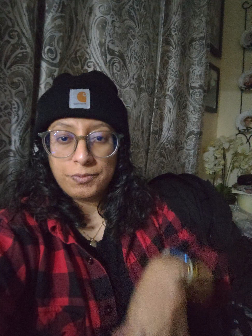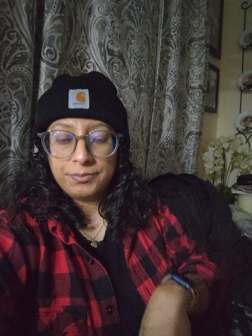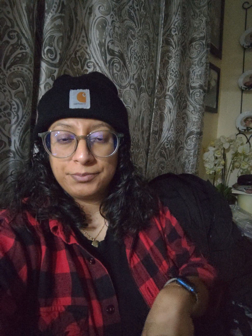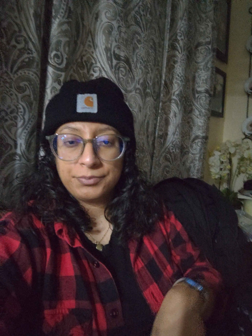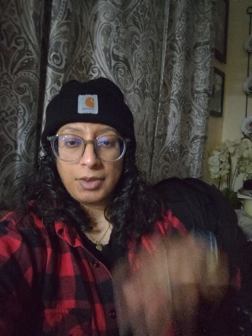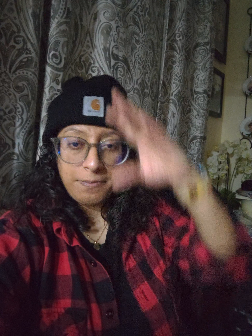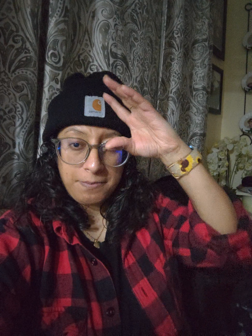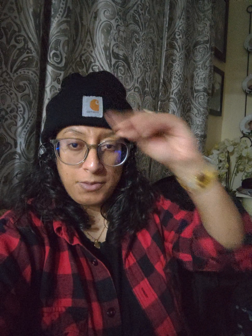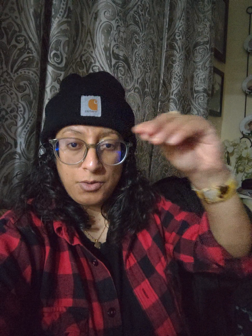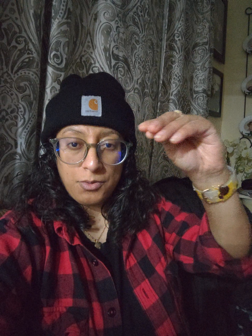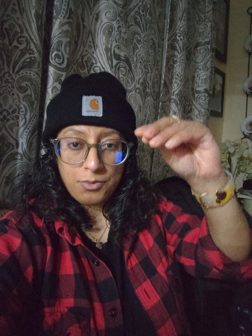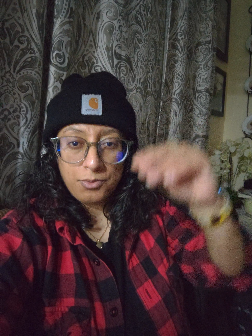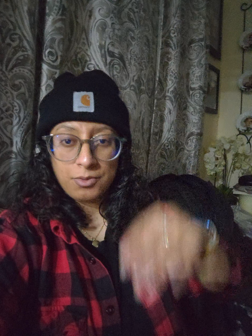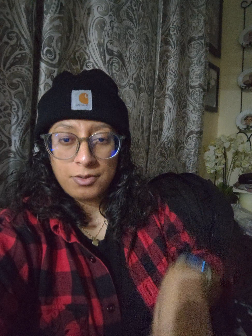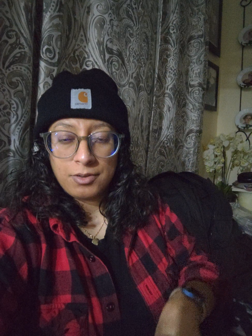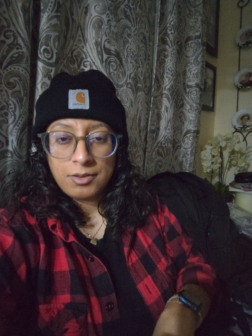boy